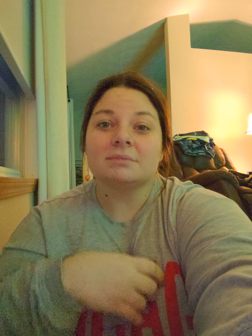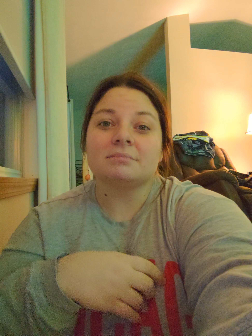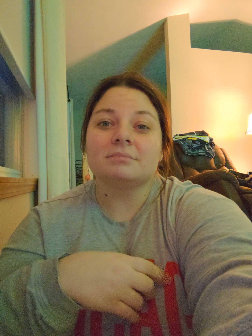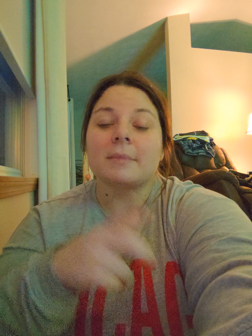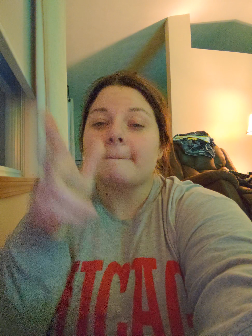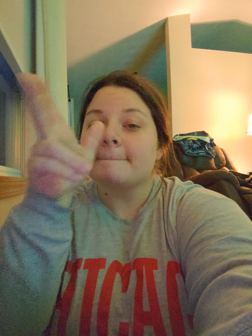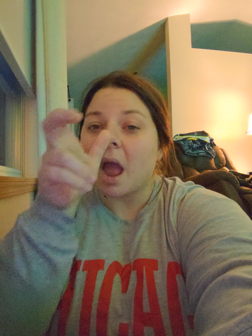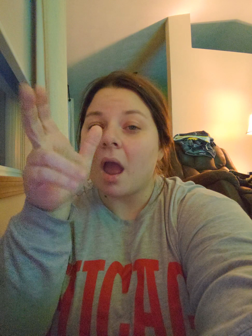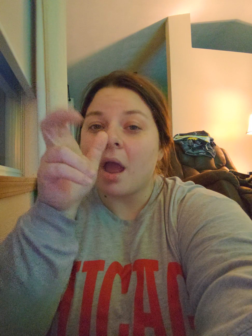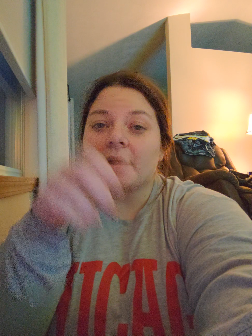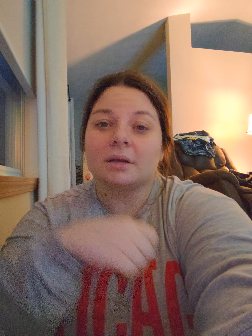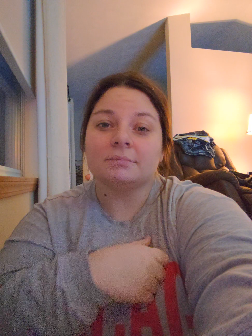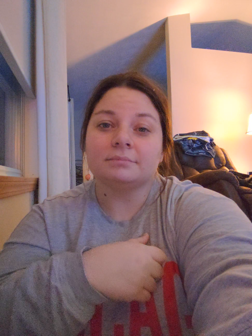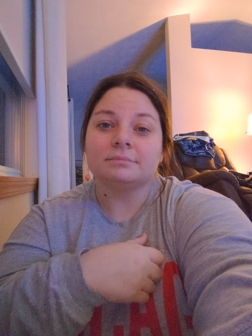bug